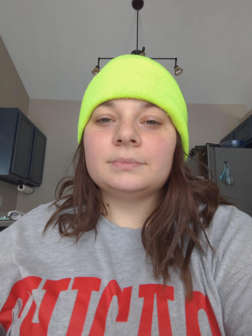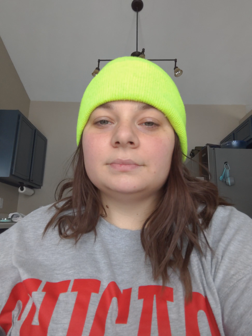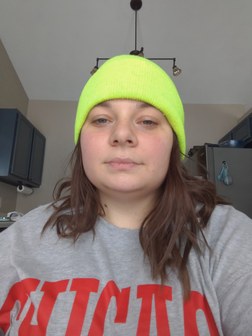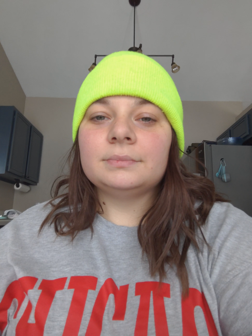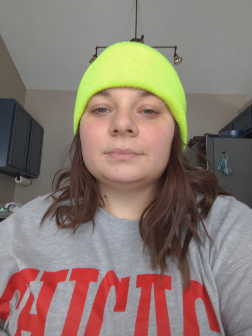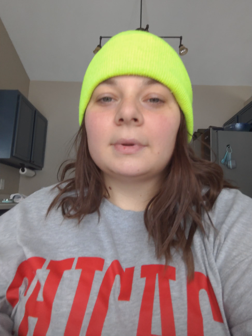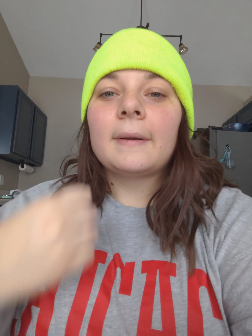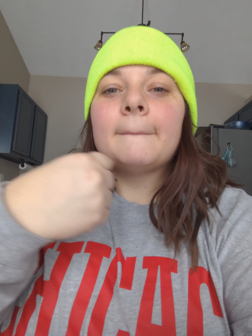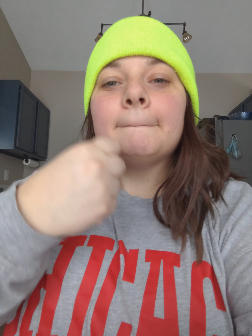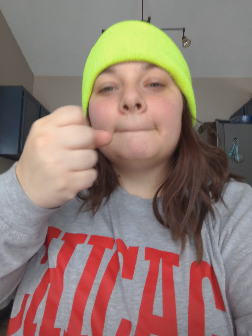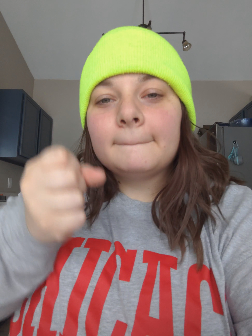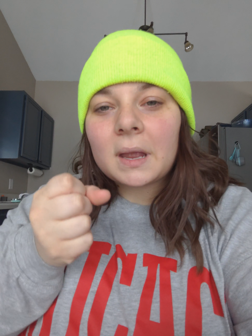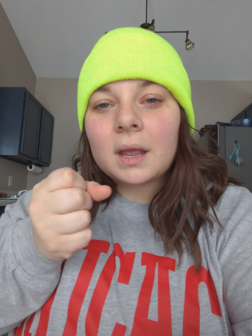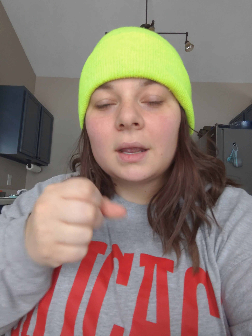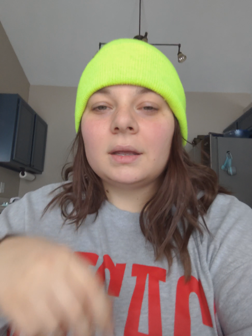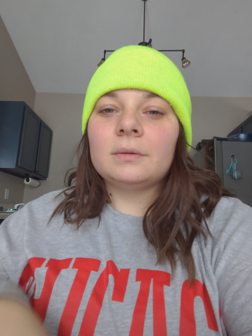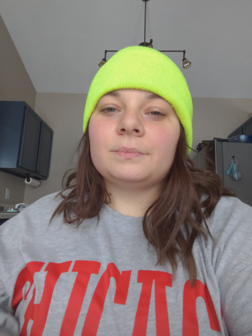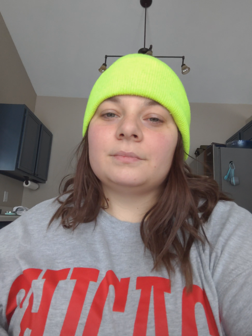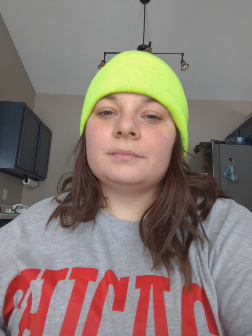make